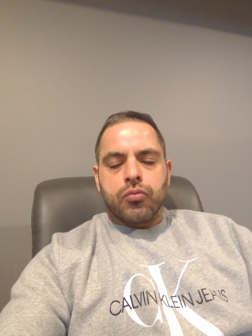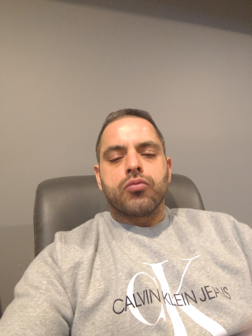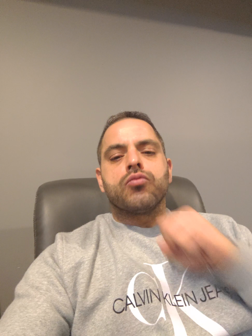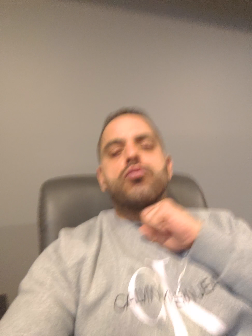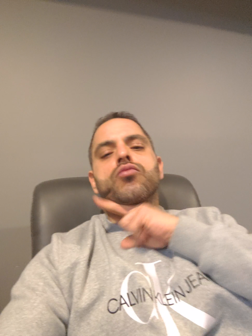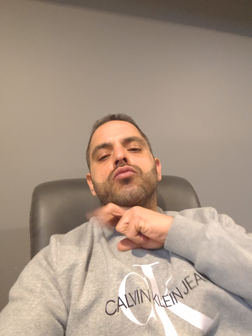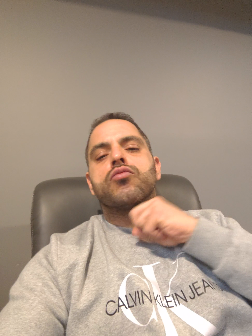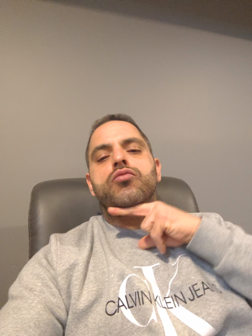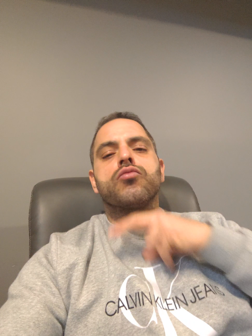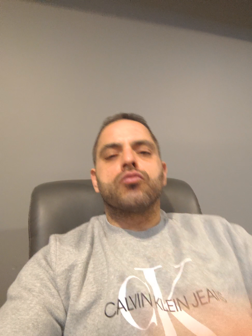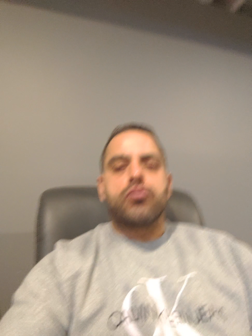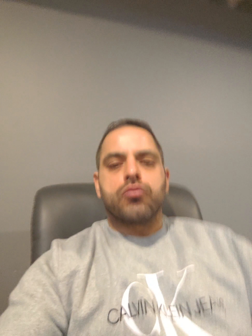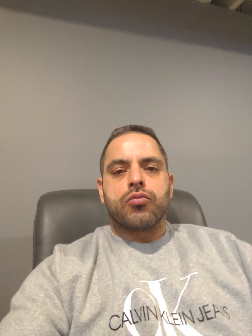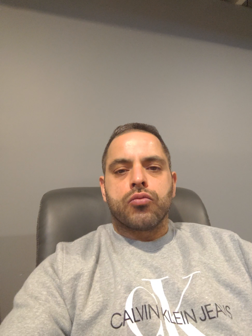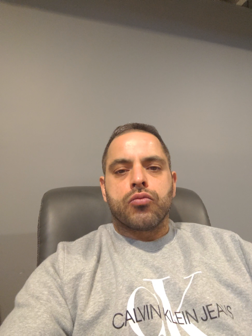frog